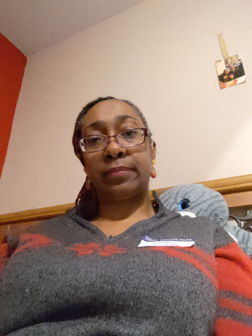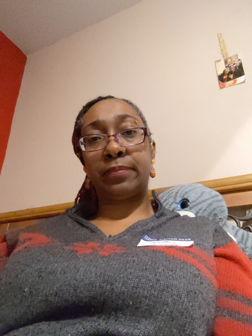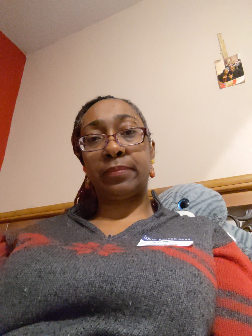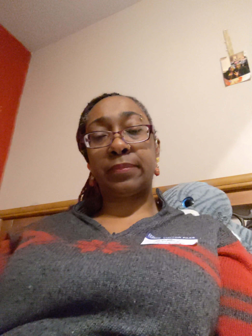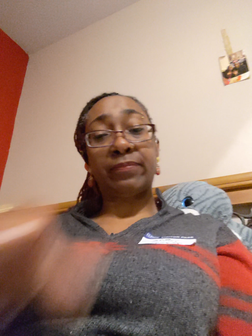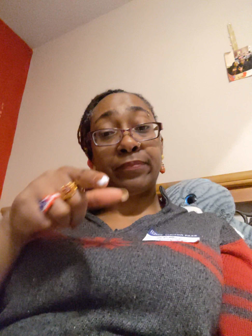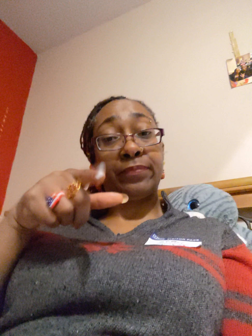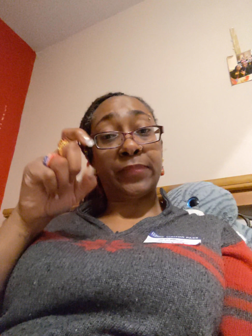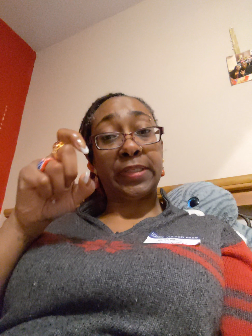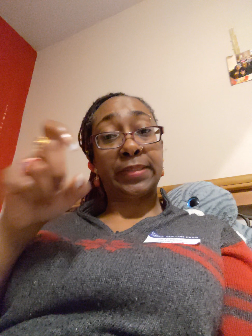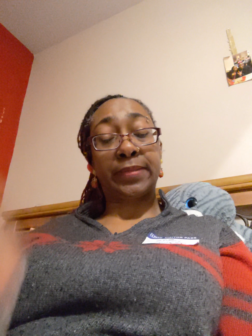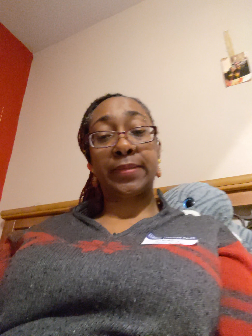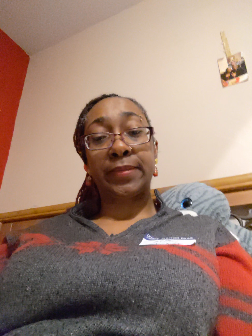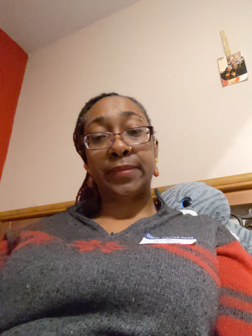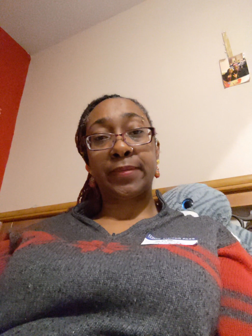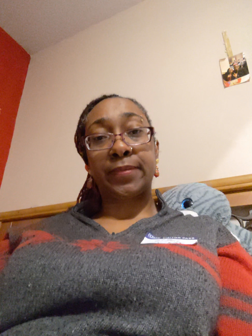fast